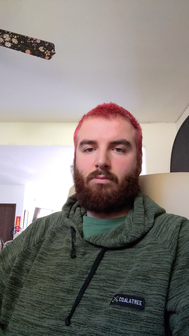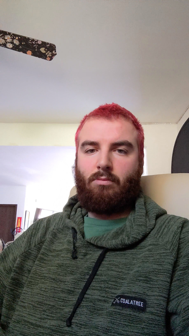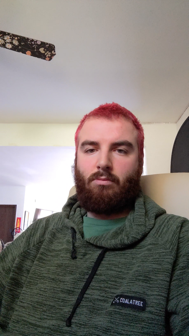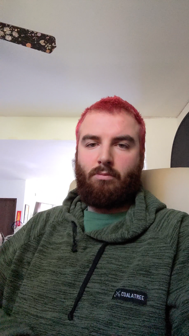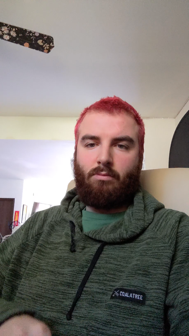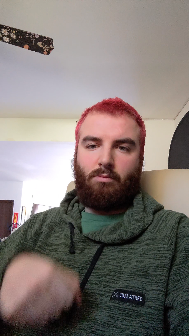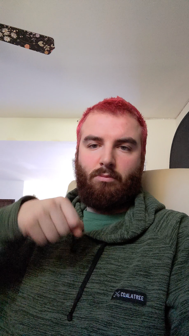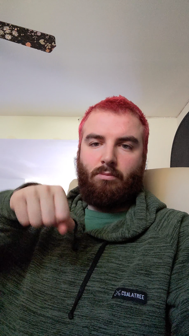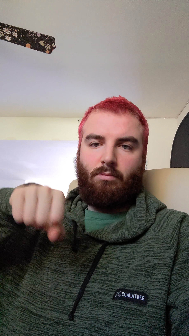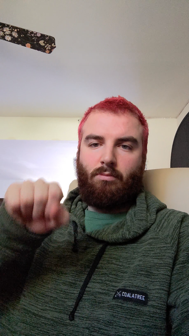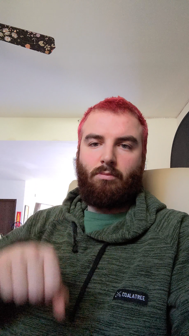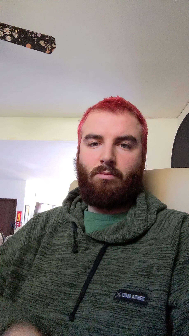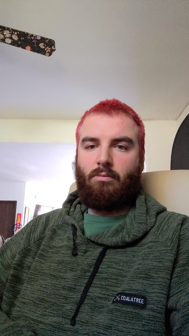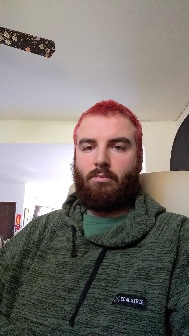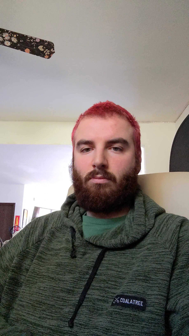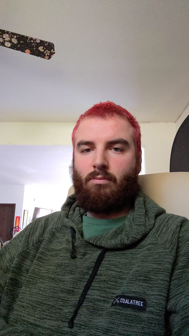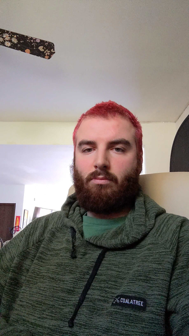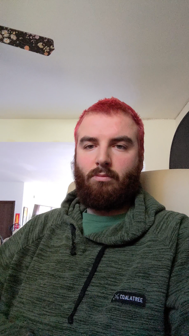motorcycle